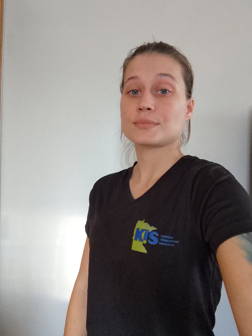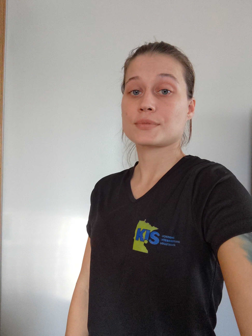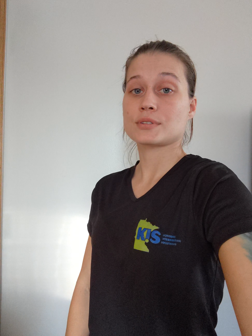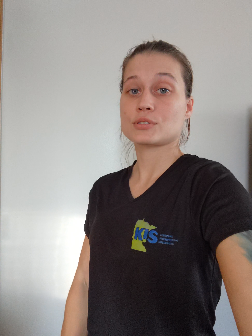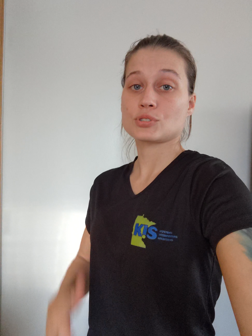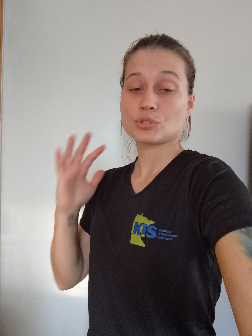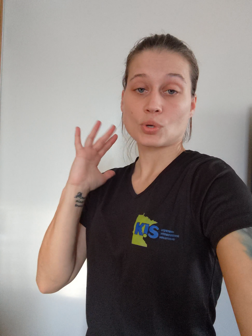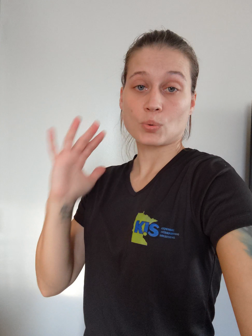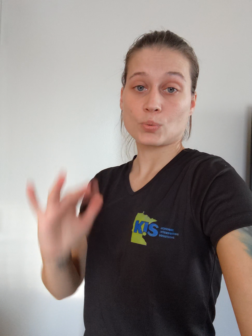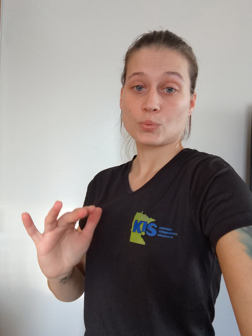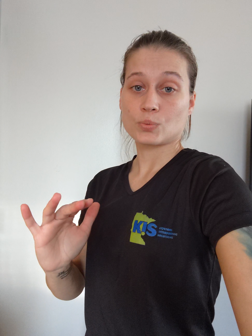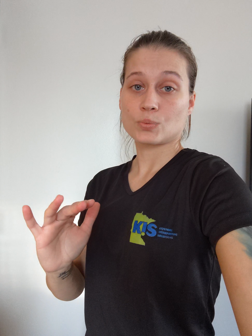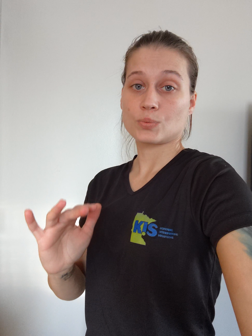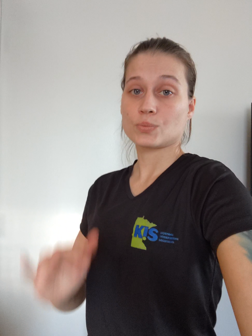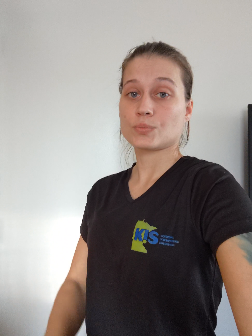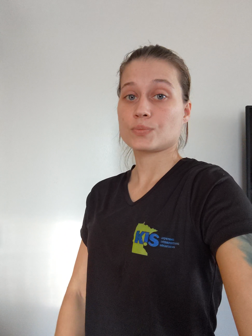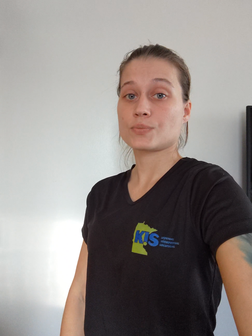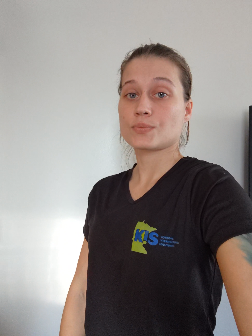snow